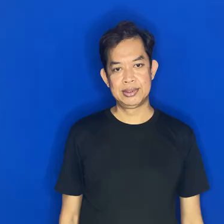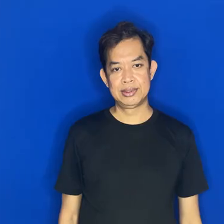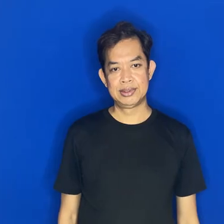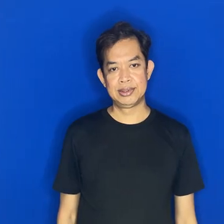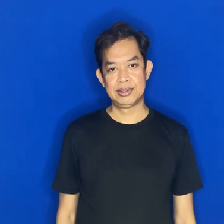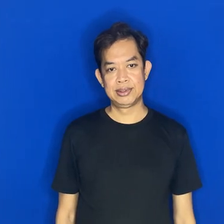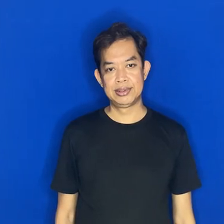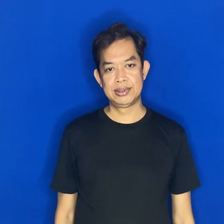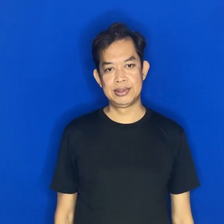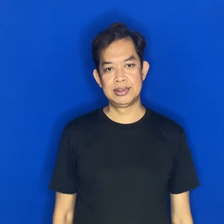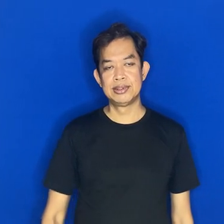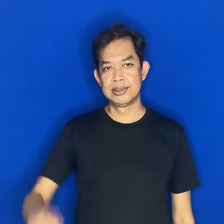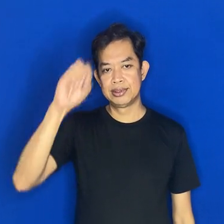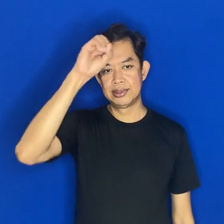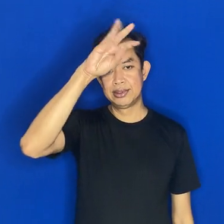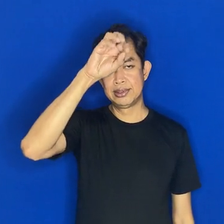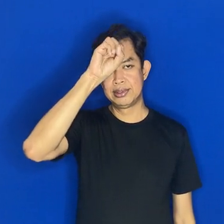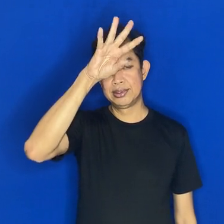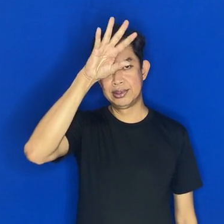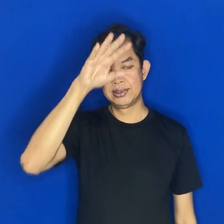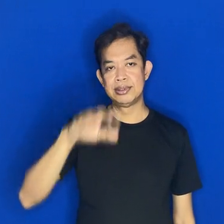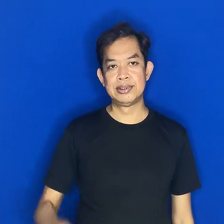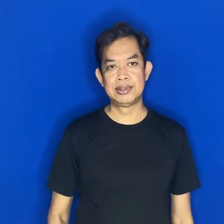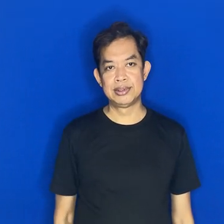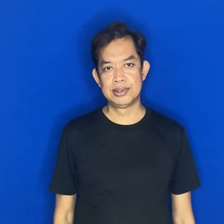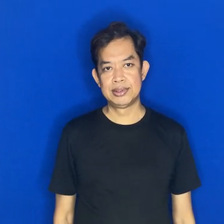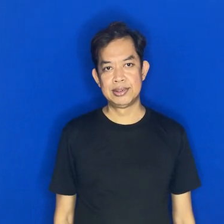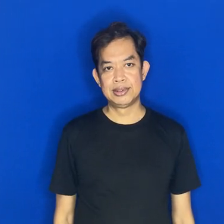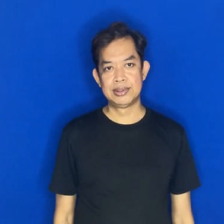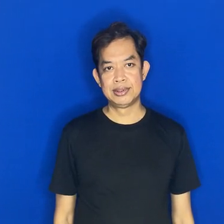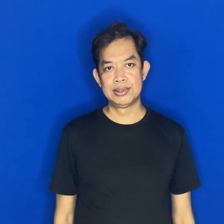grandfather